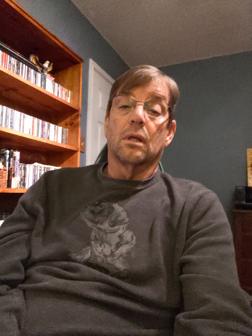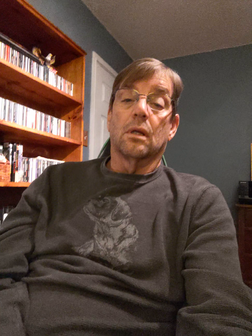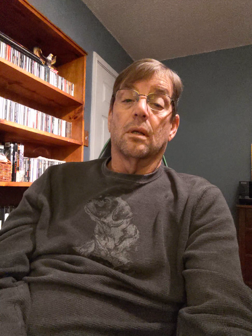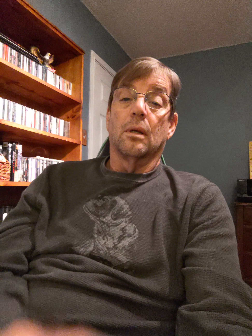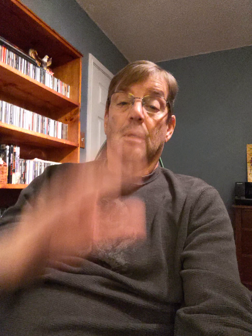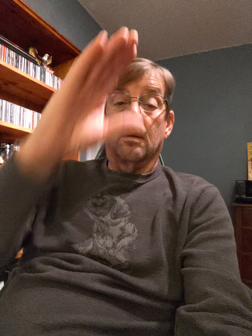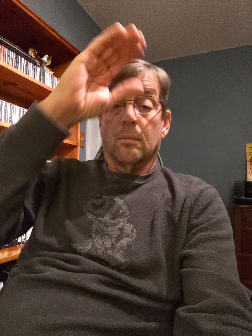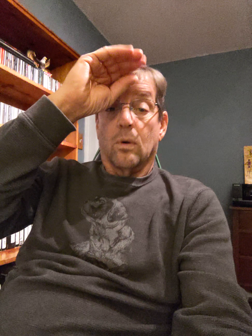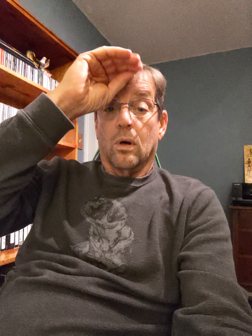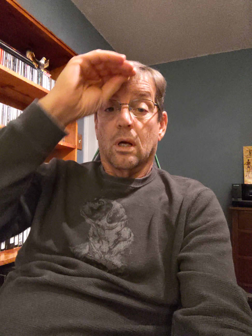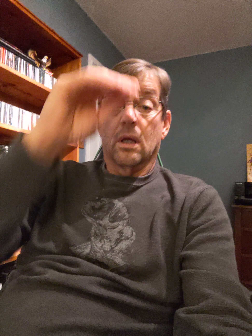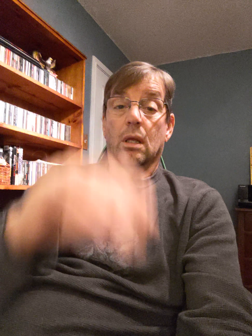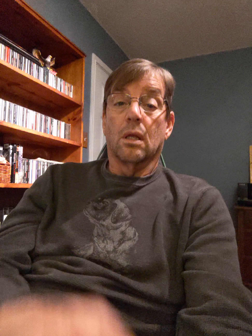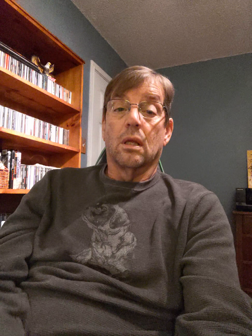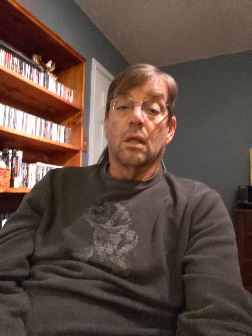boy